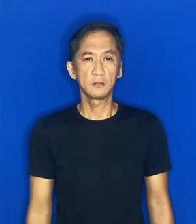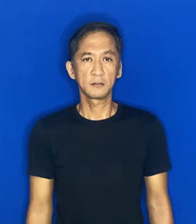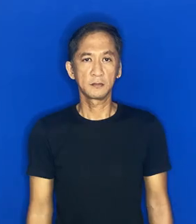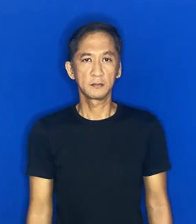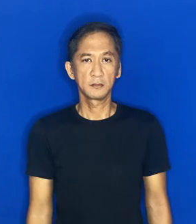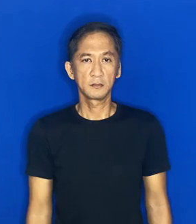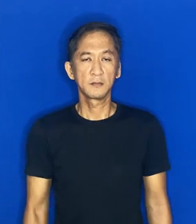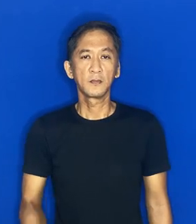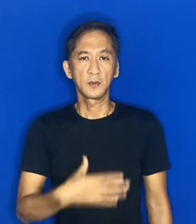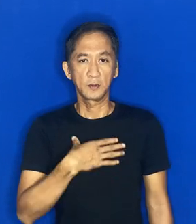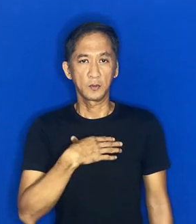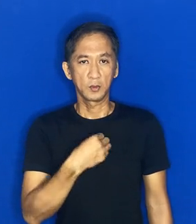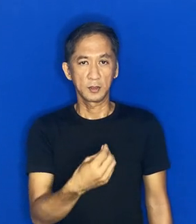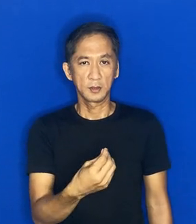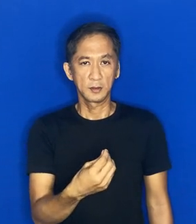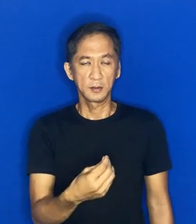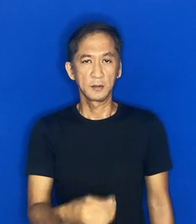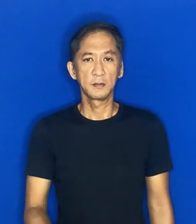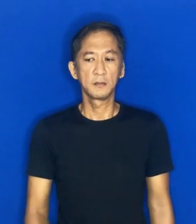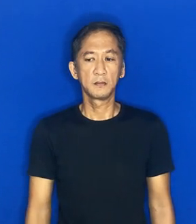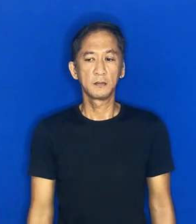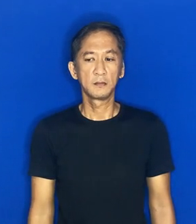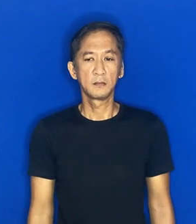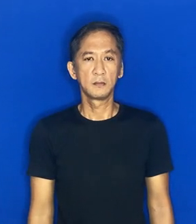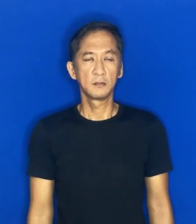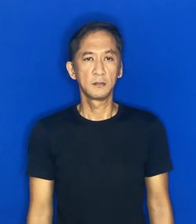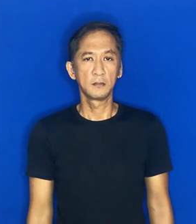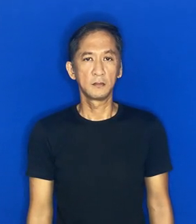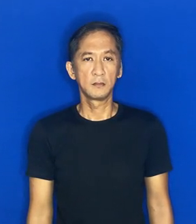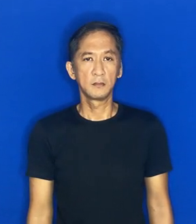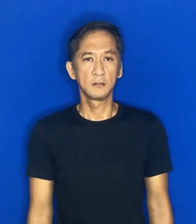white